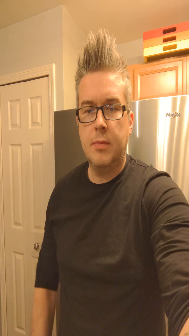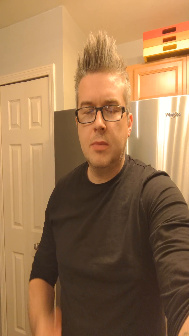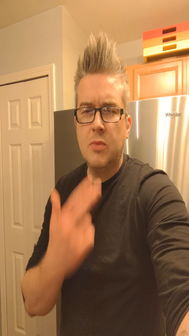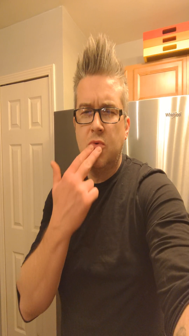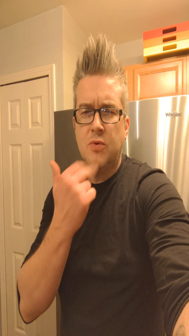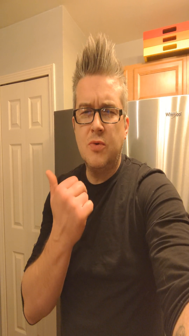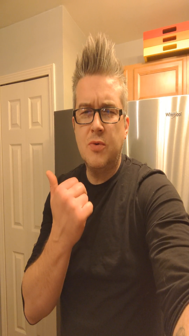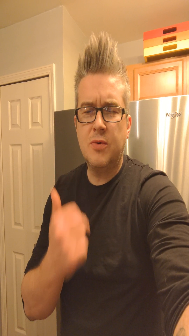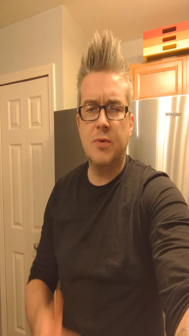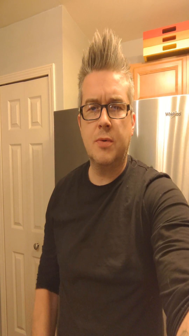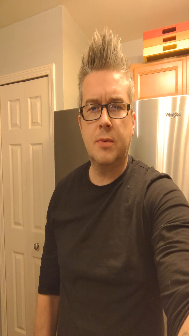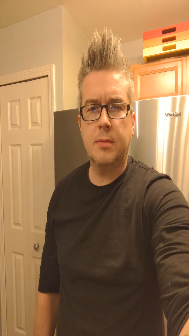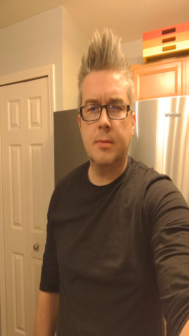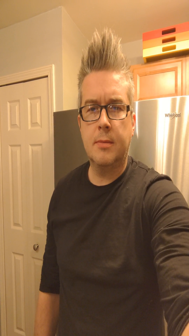cute